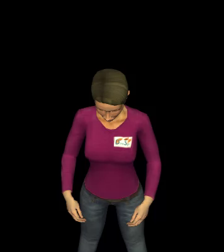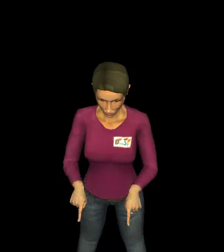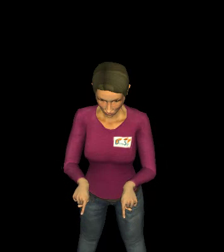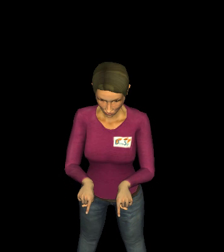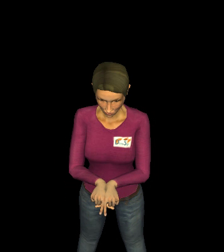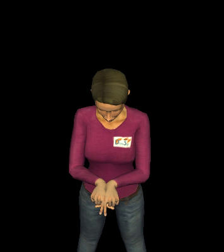نفس